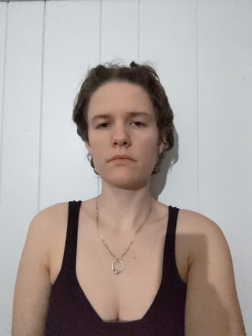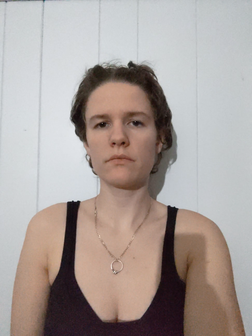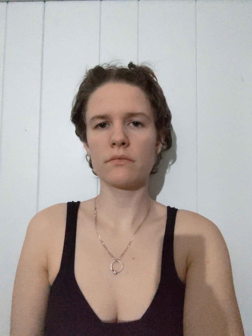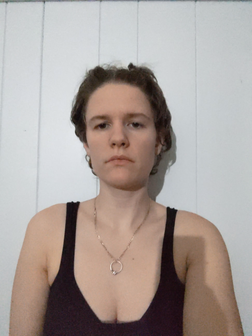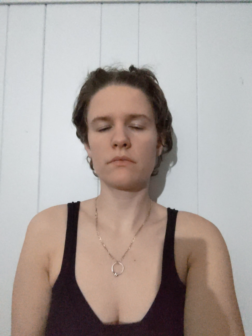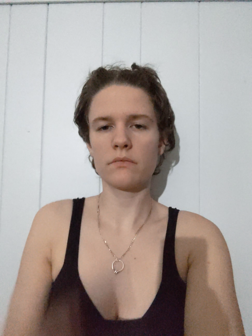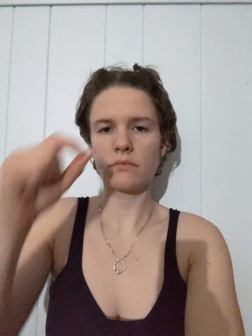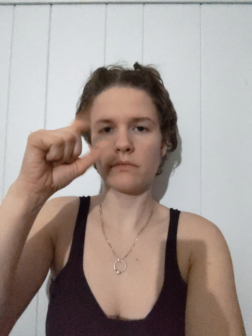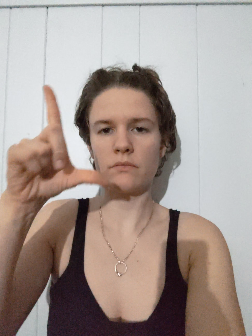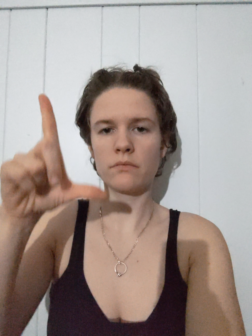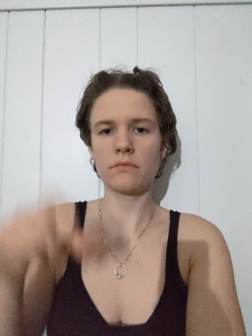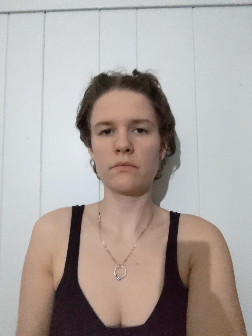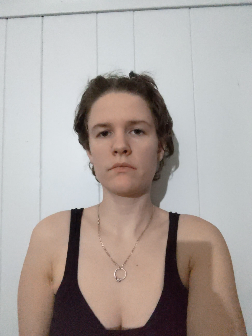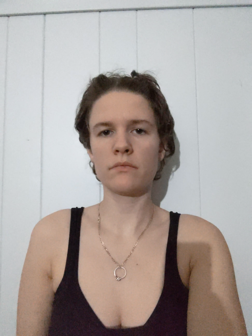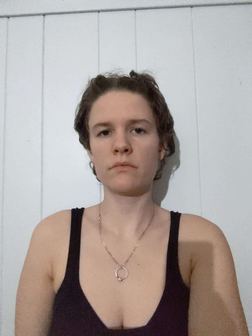awake